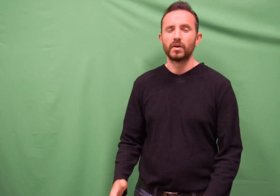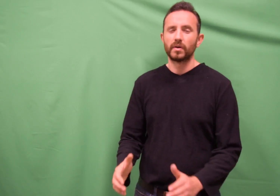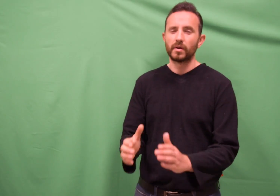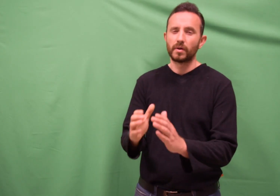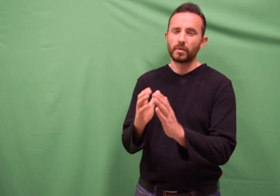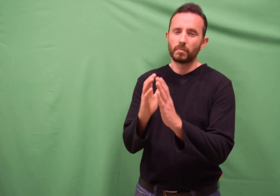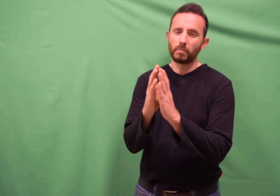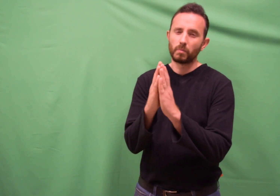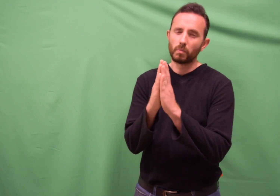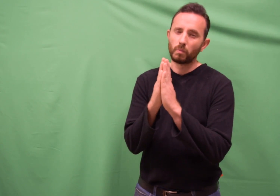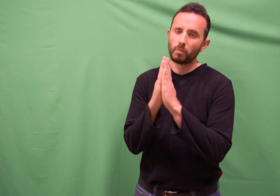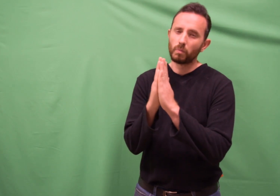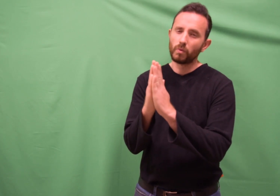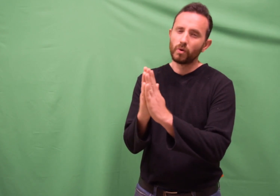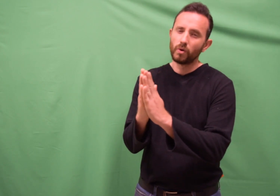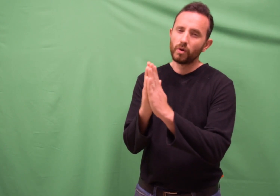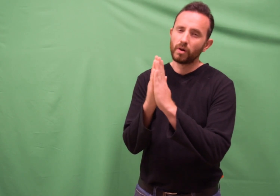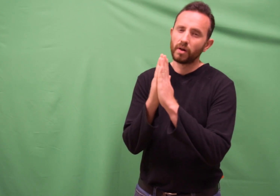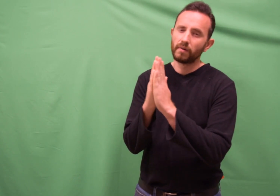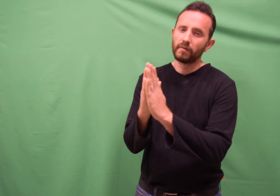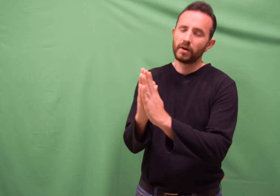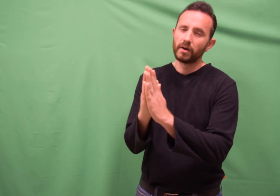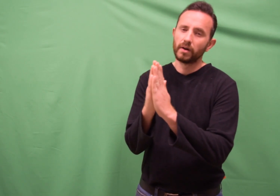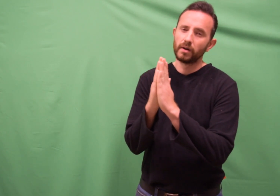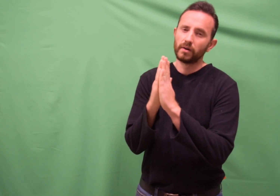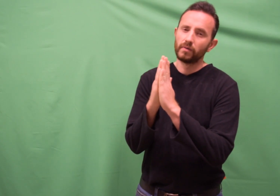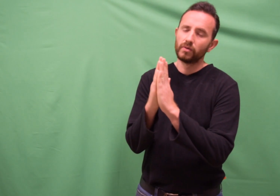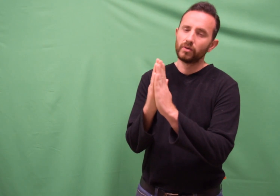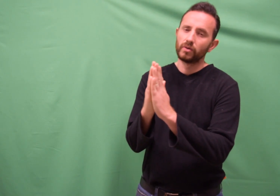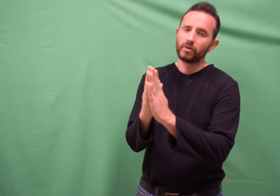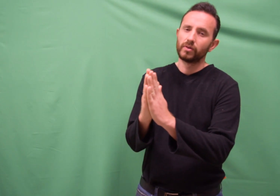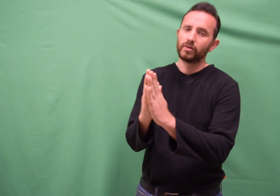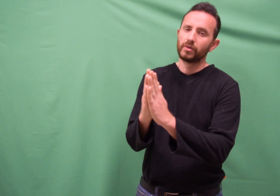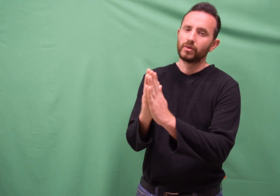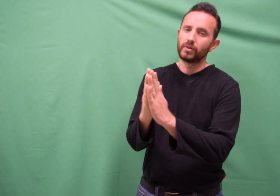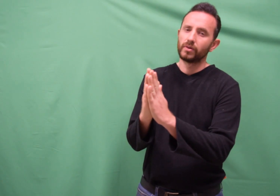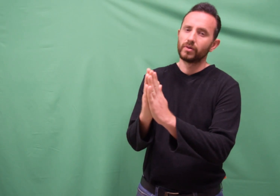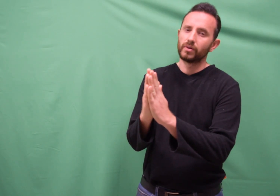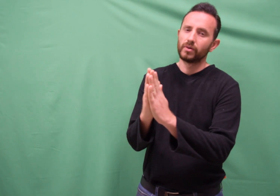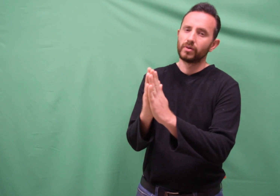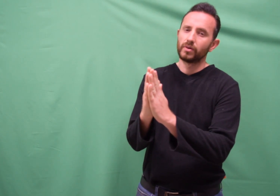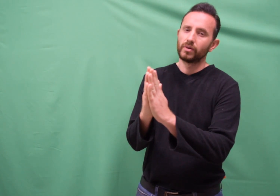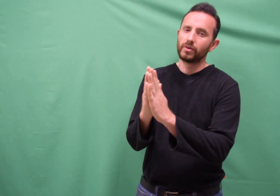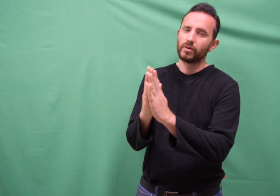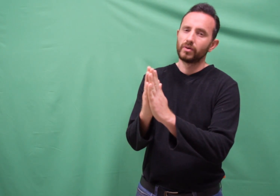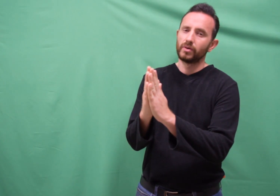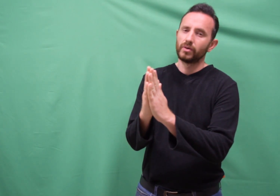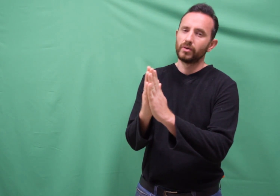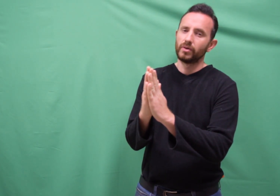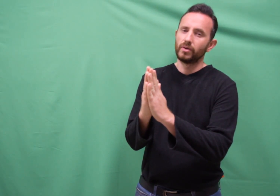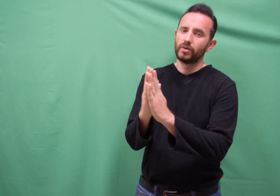por favor